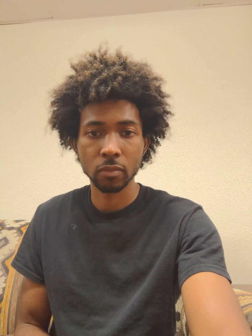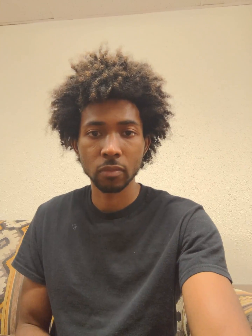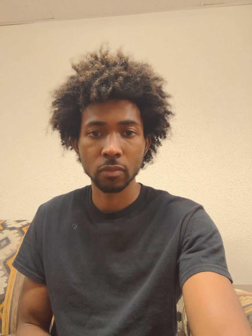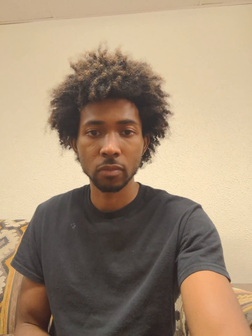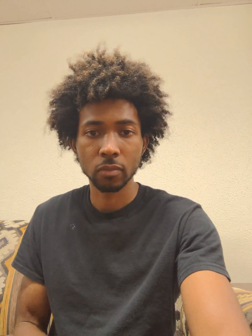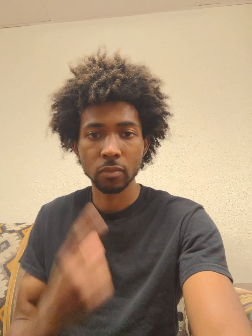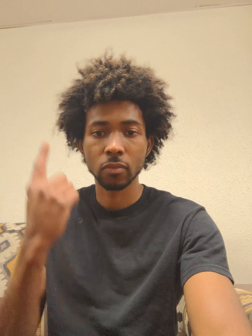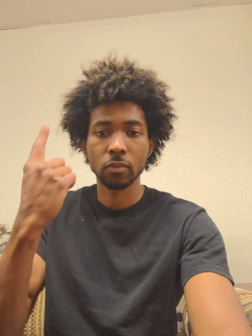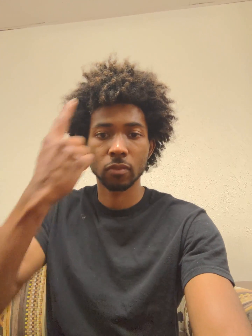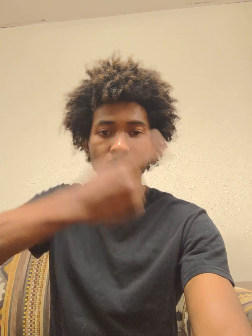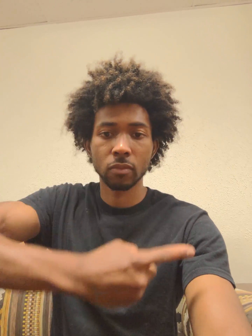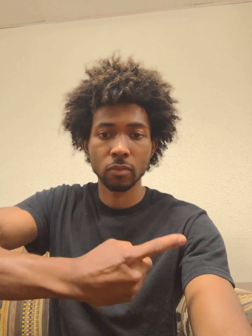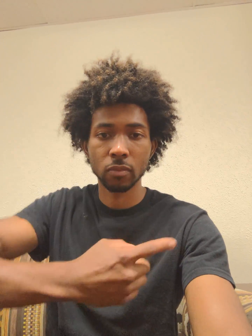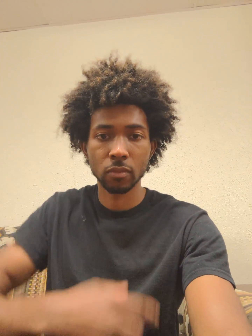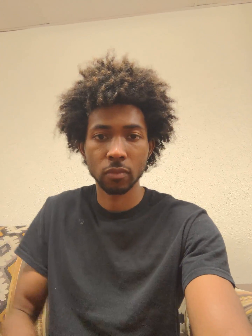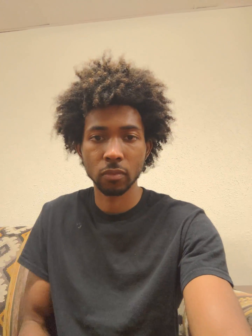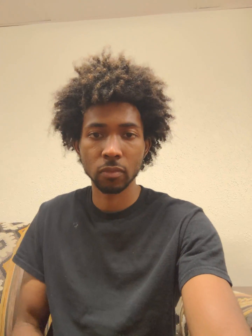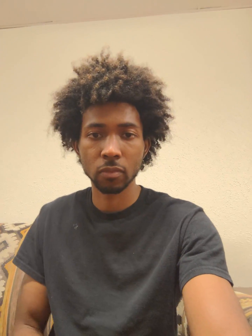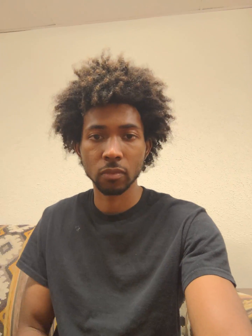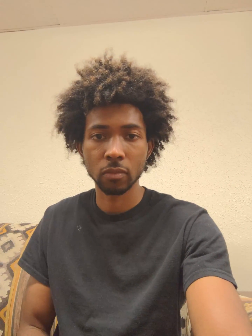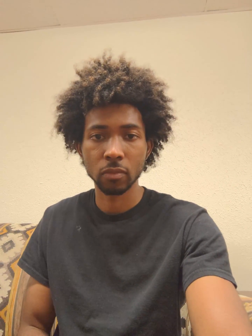day